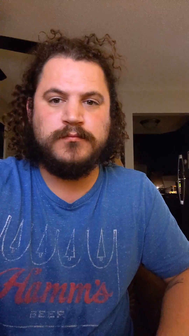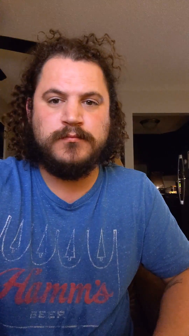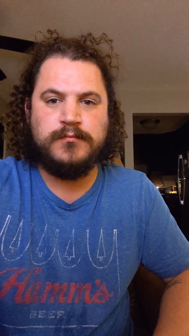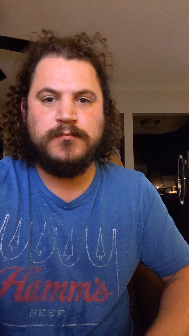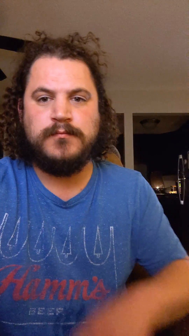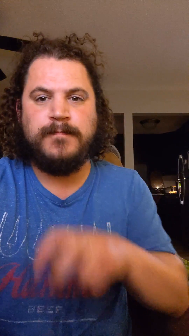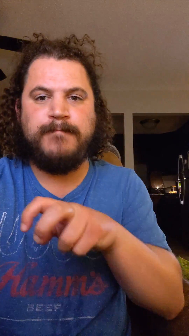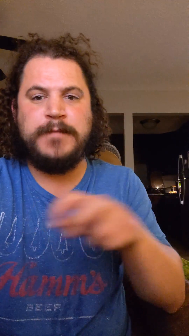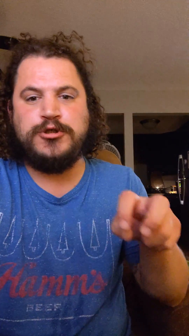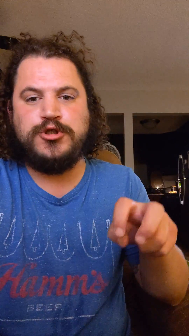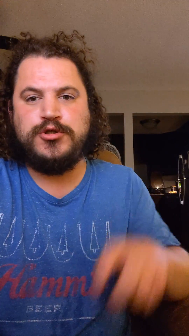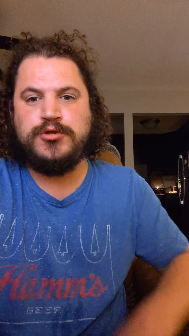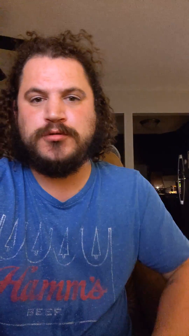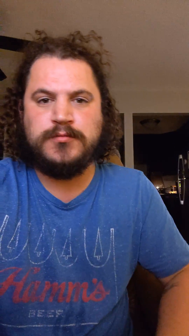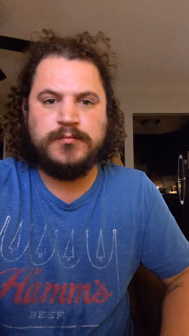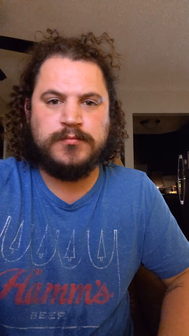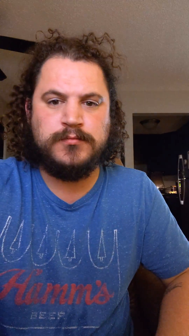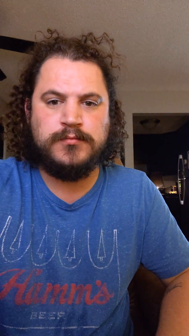bench